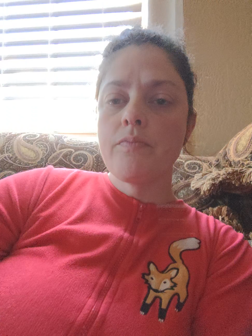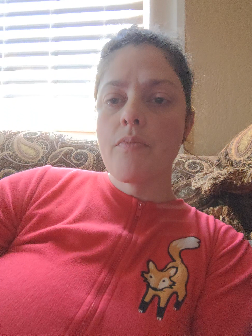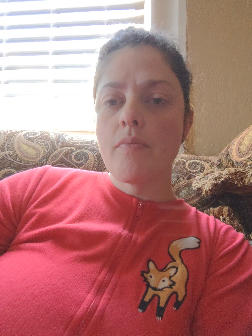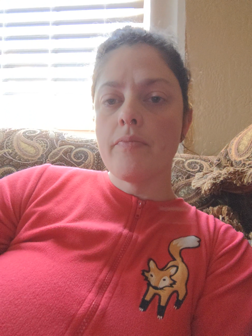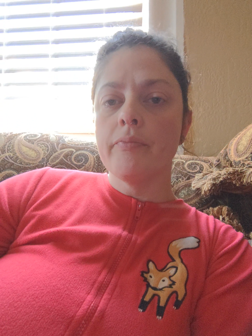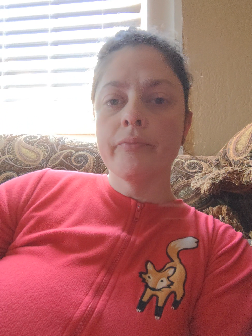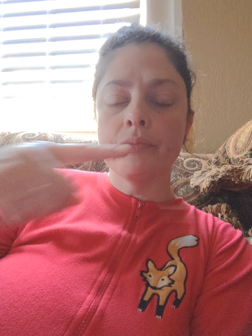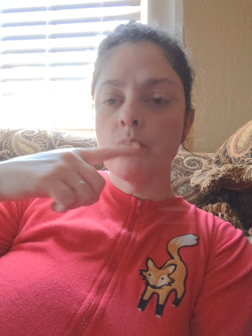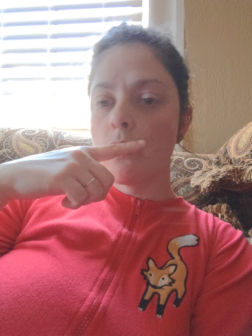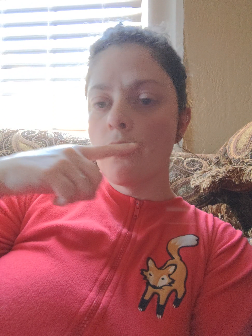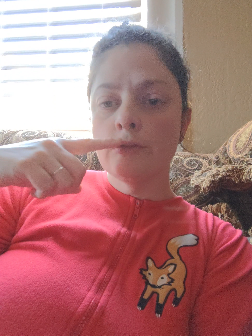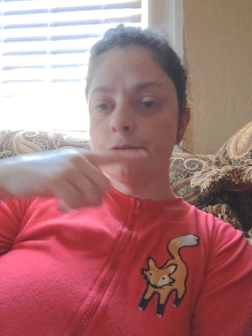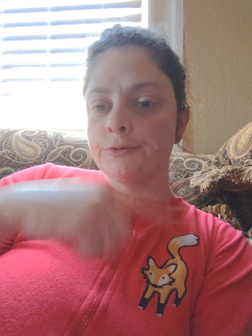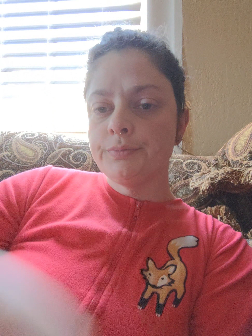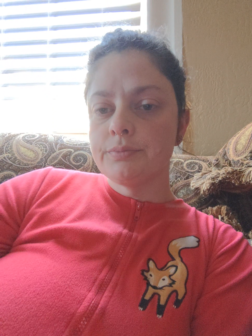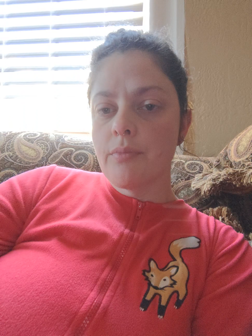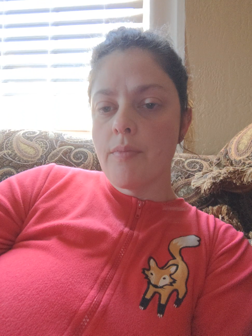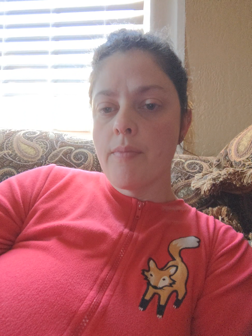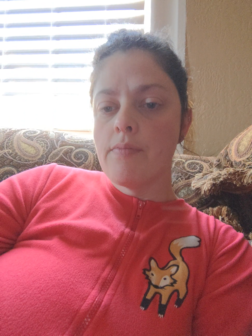toothbrush